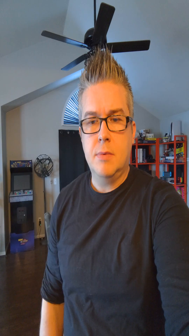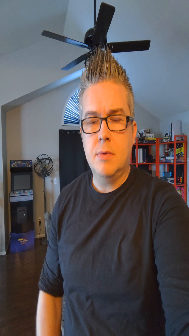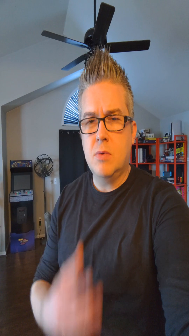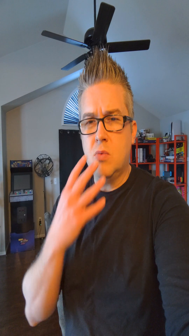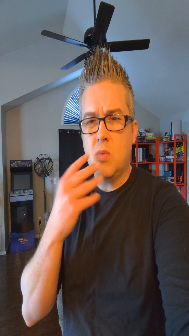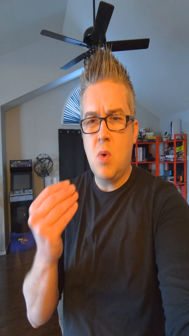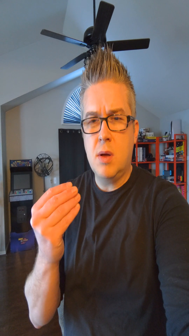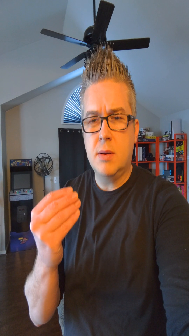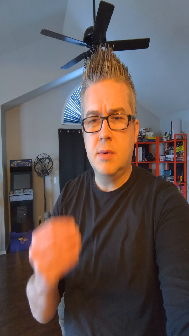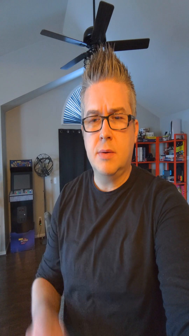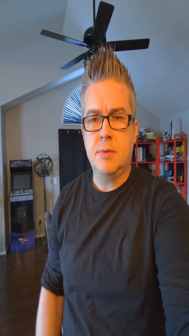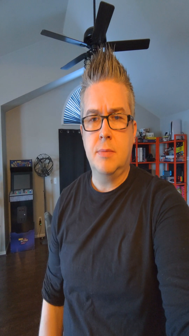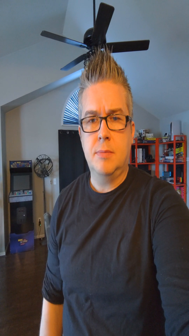wet